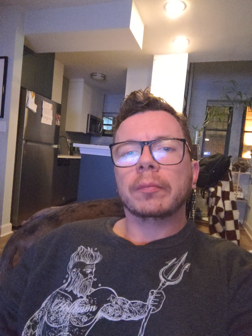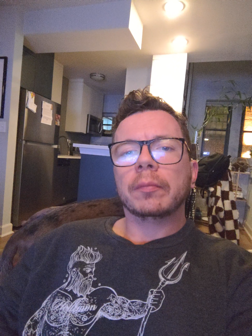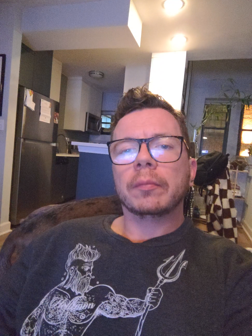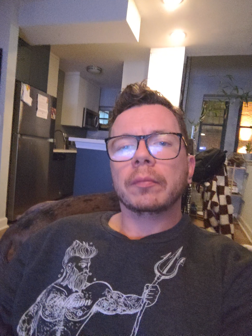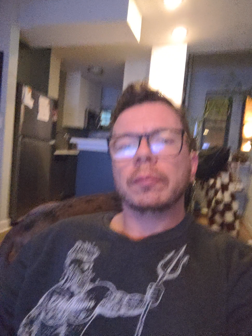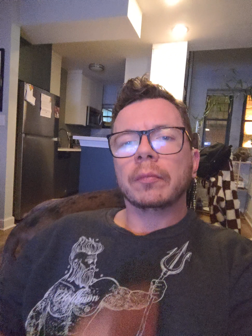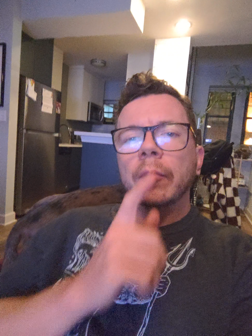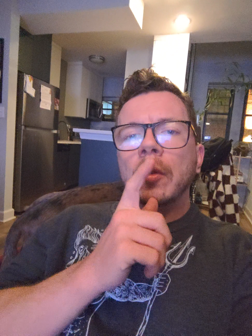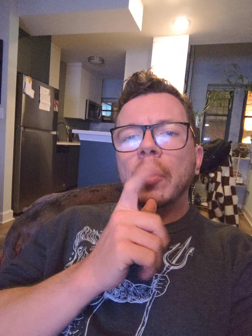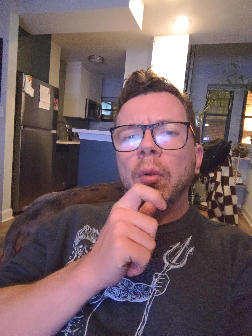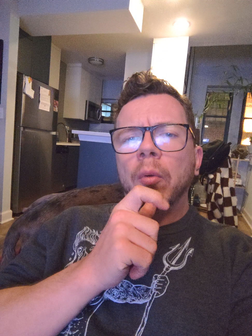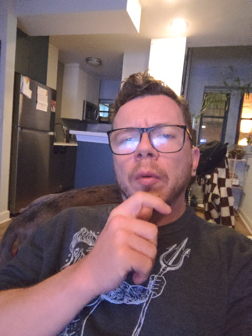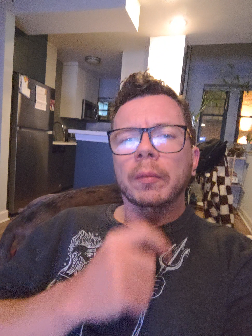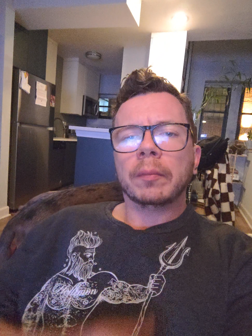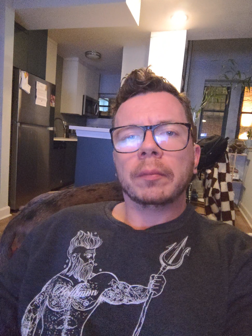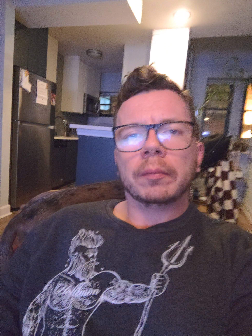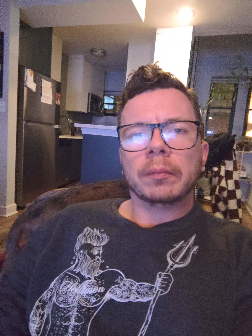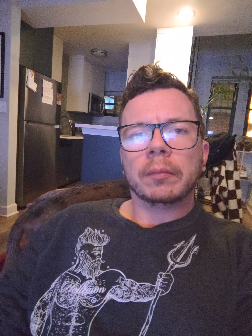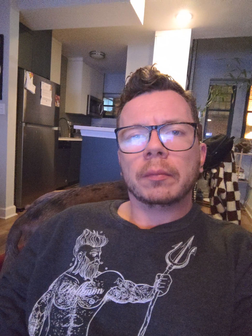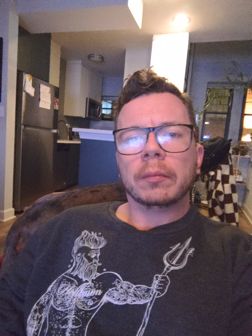who